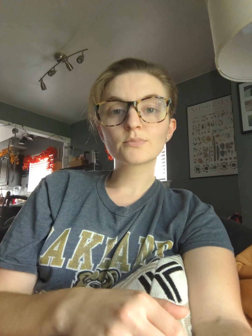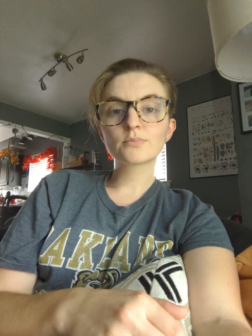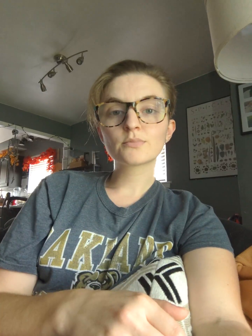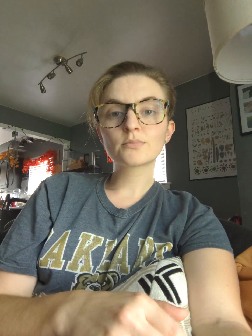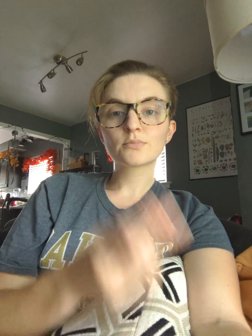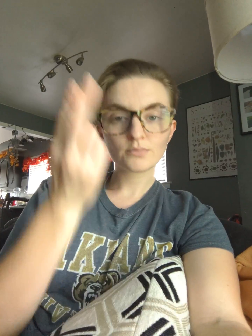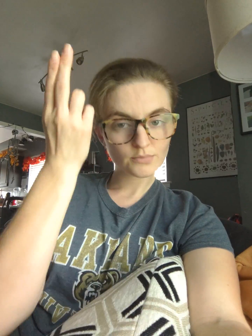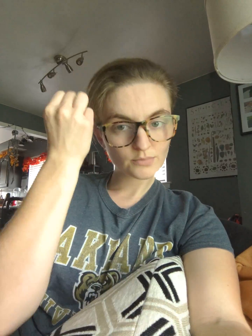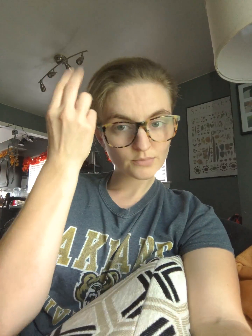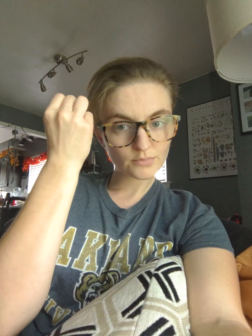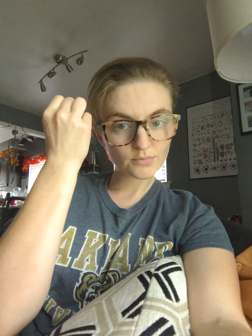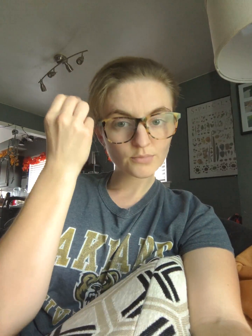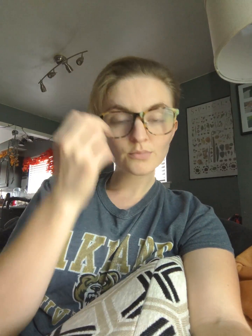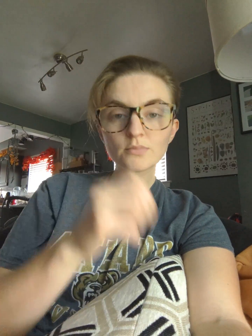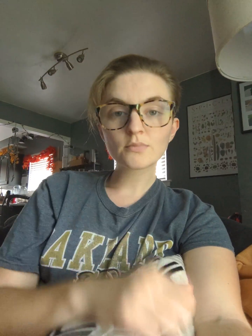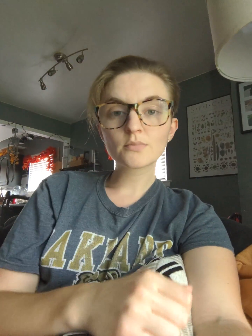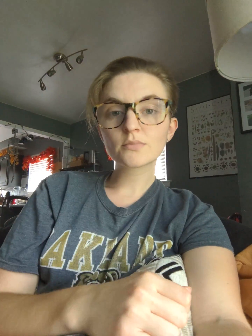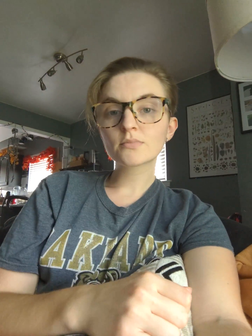rabbit